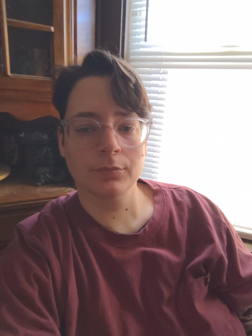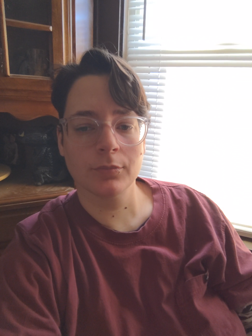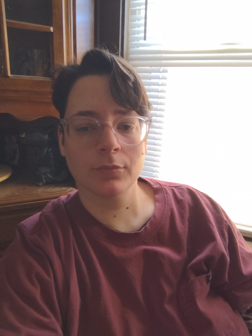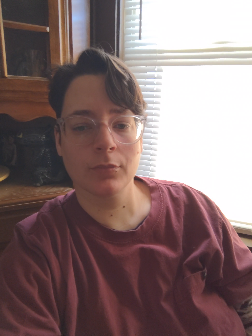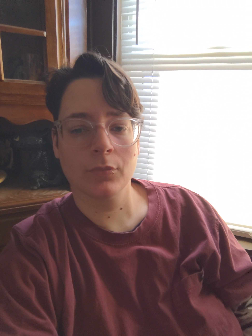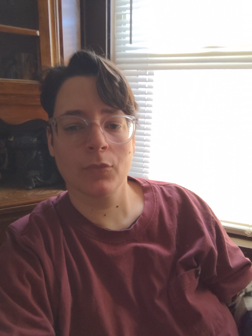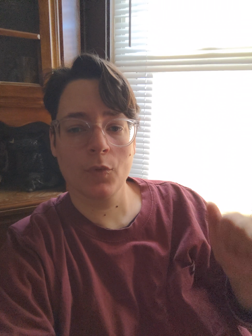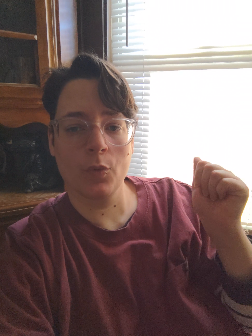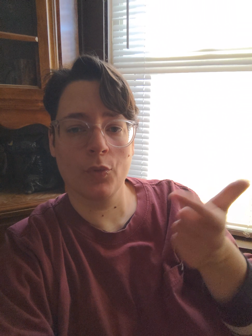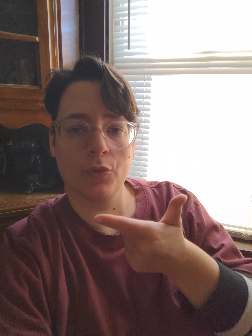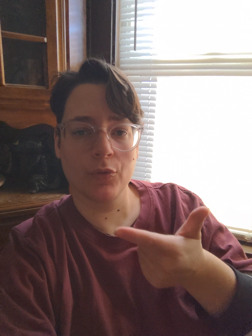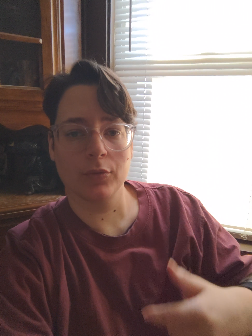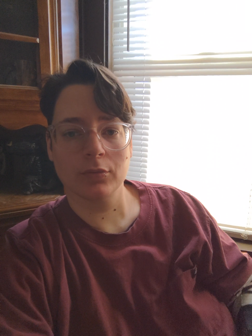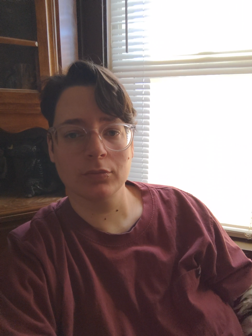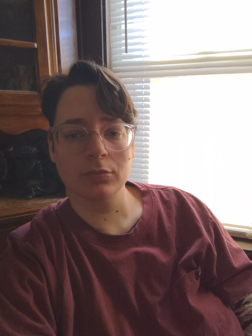all